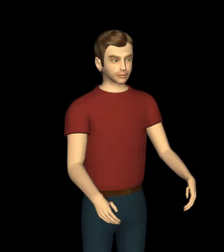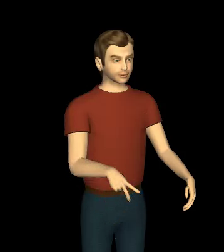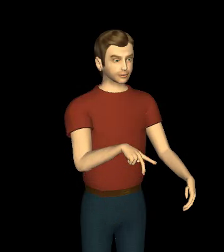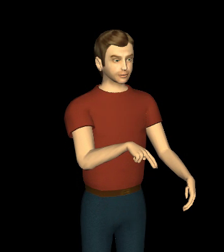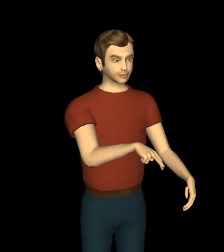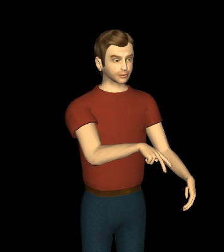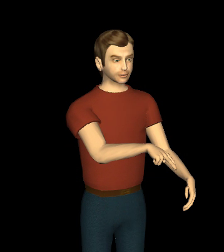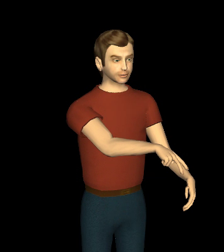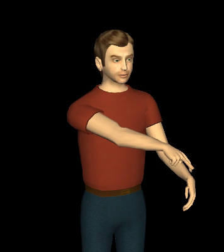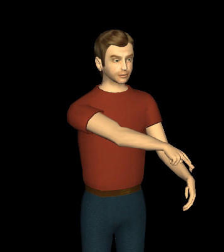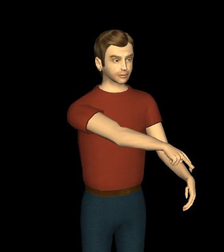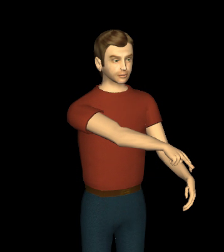يمشي